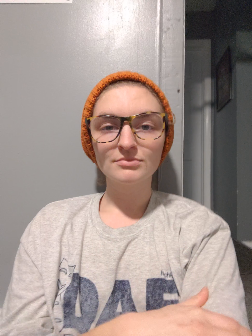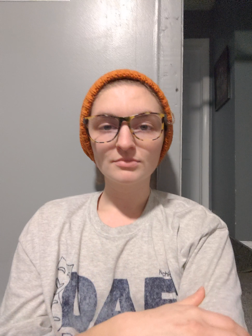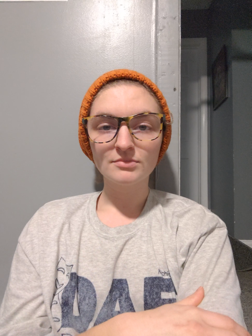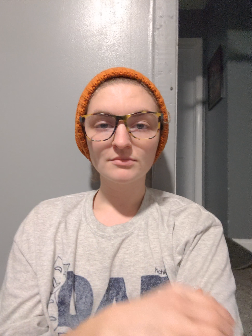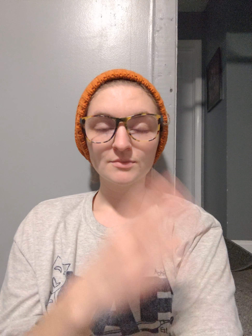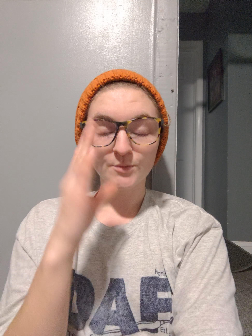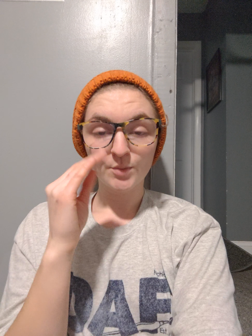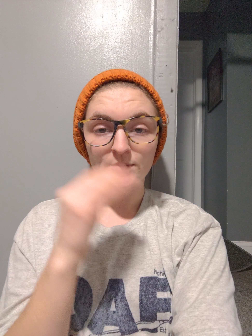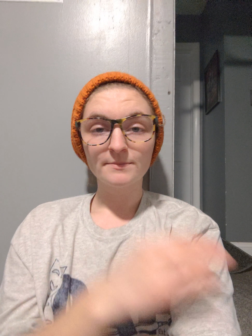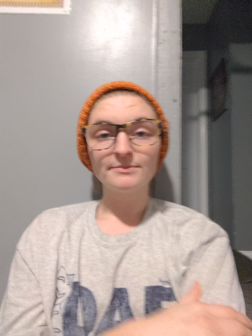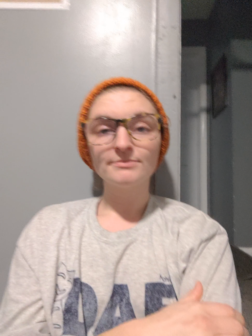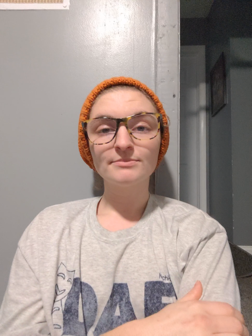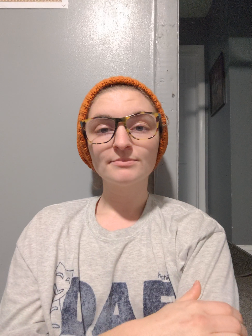boy